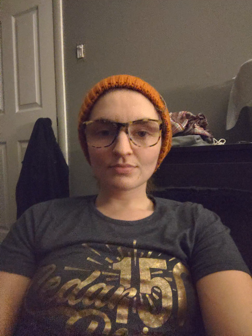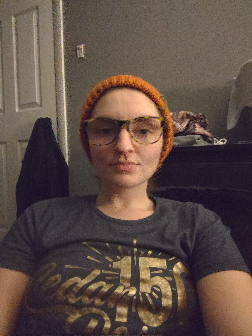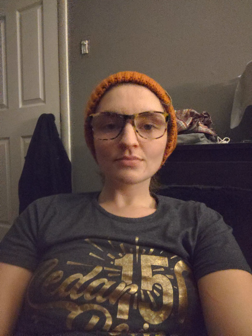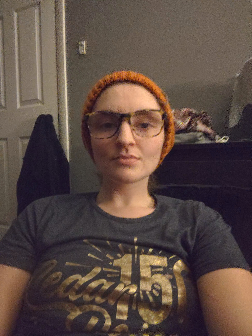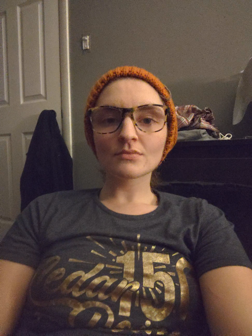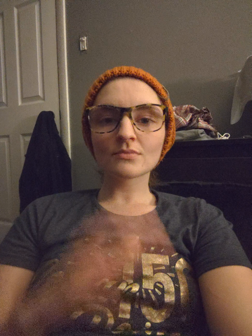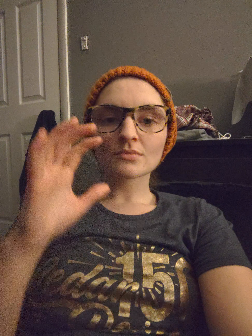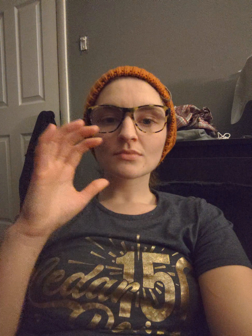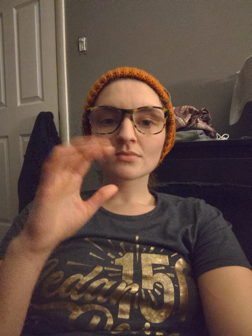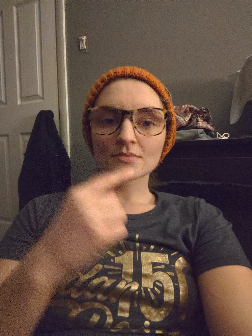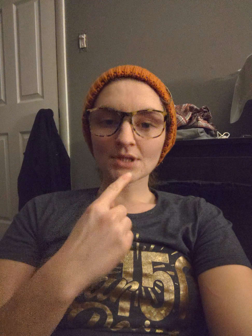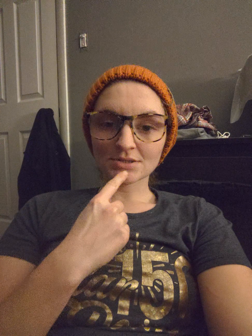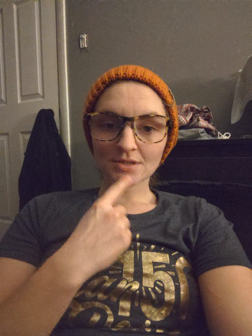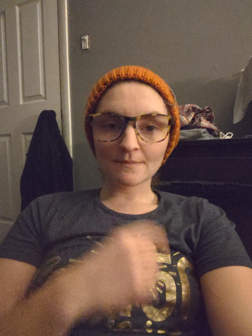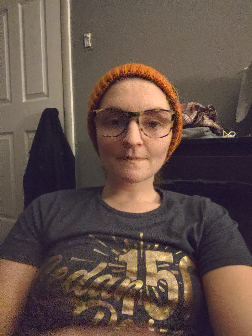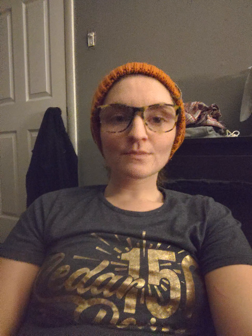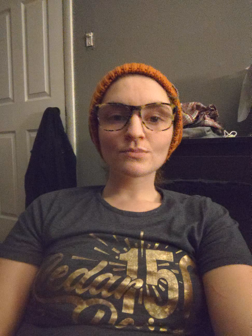say